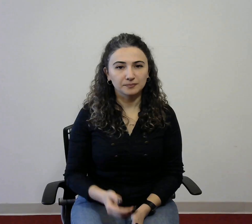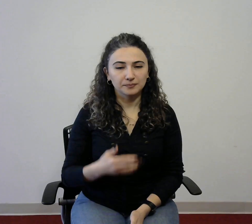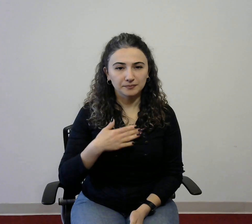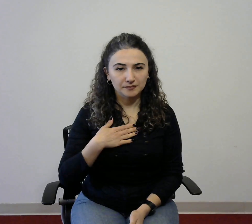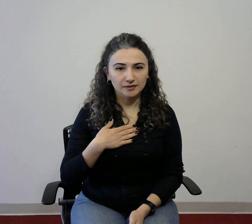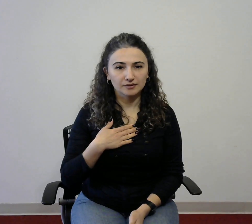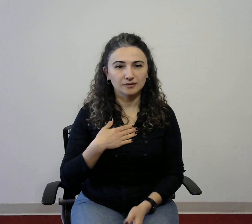mən